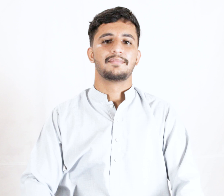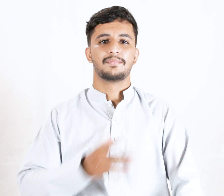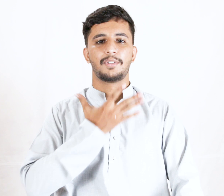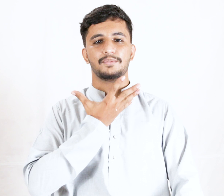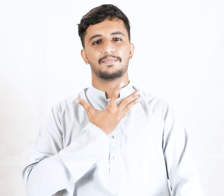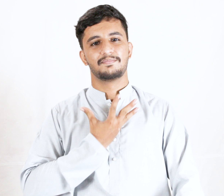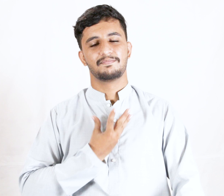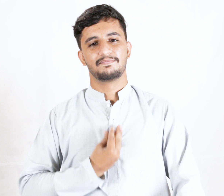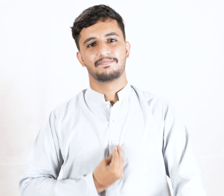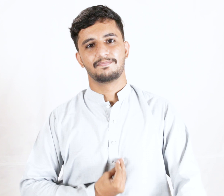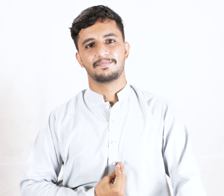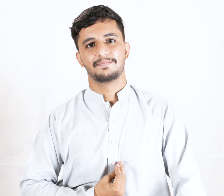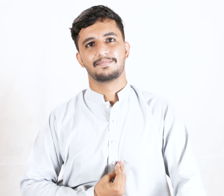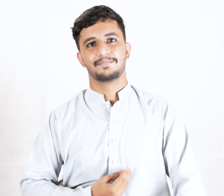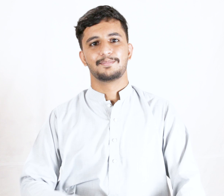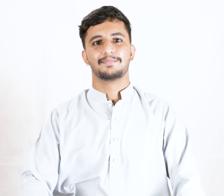sad